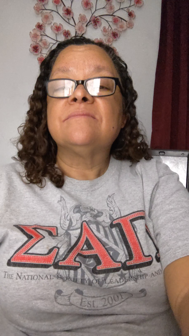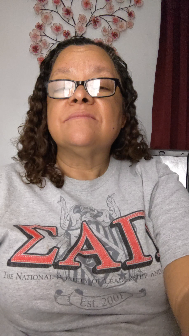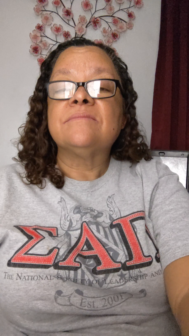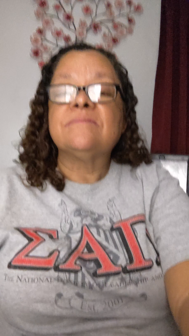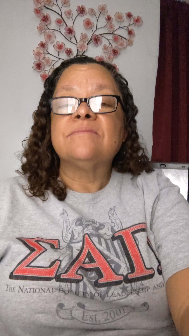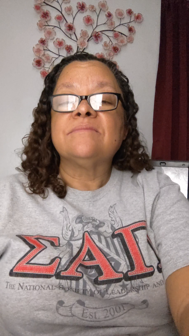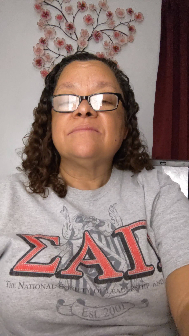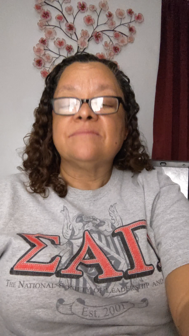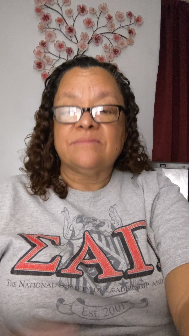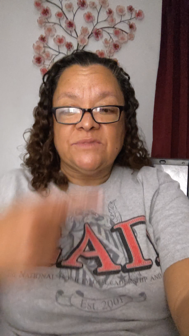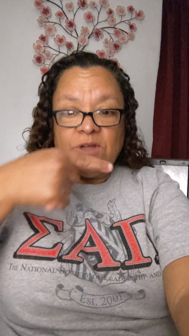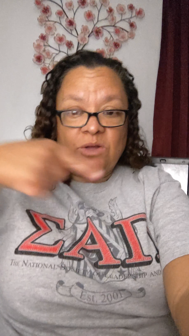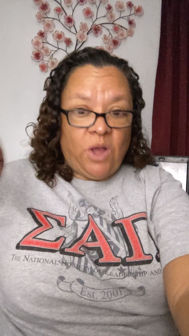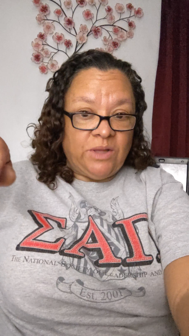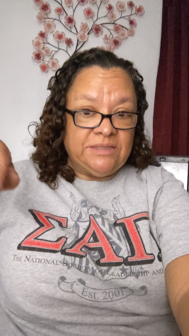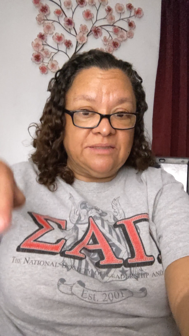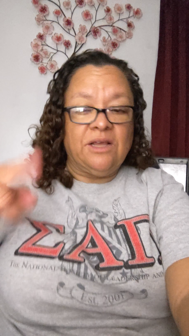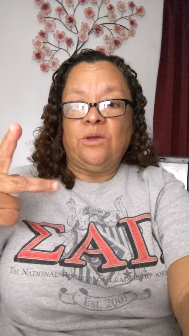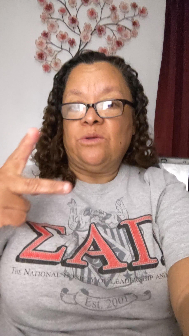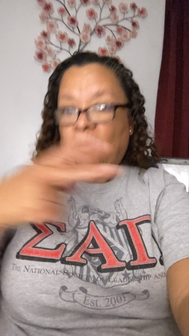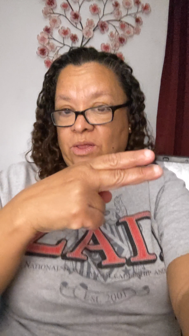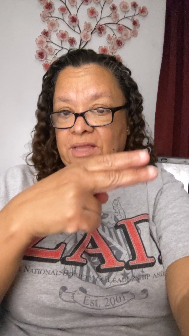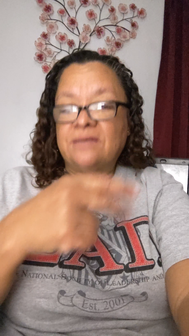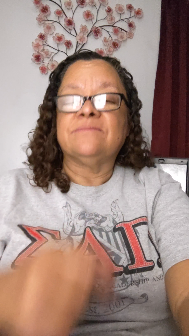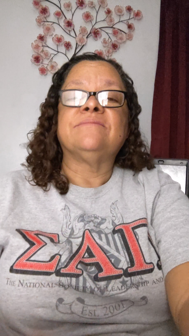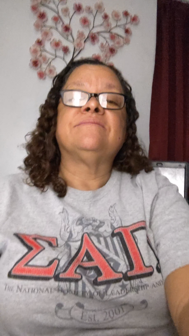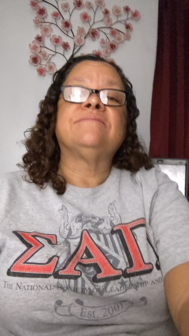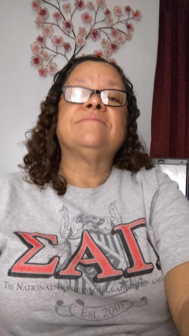cut